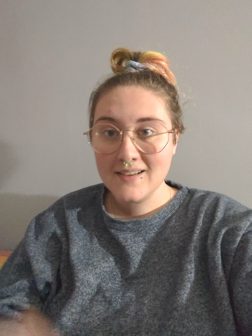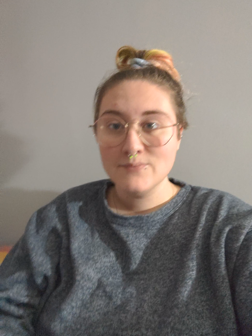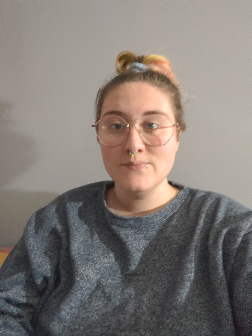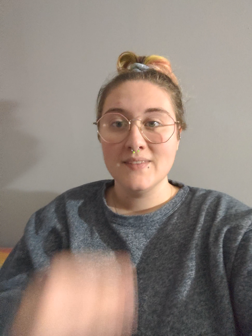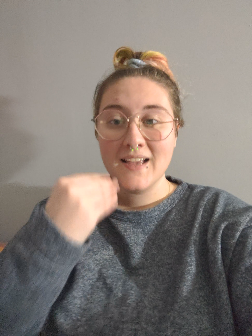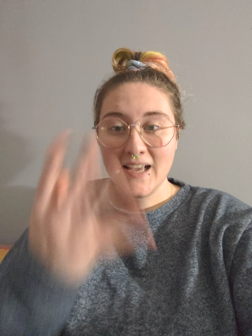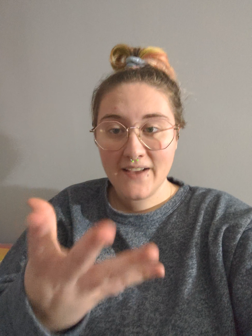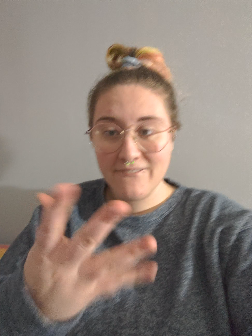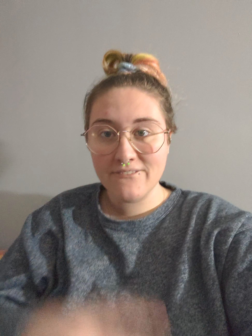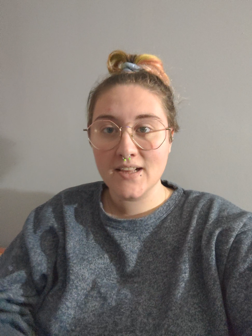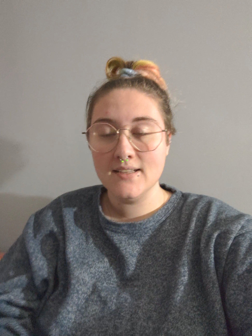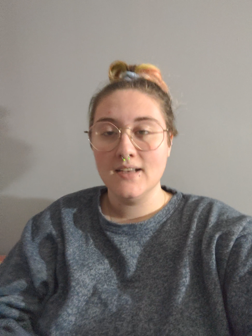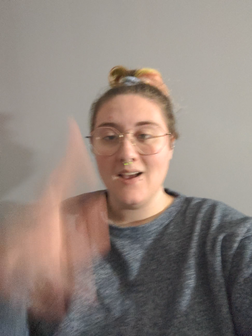give